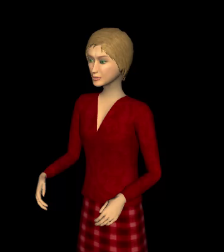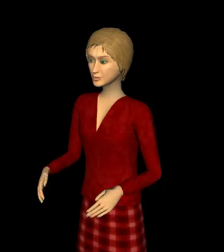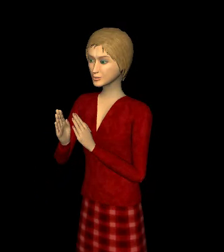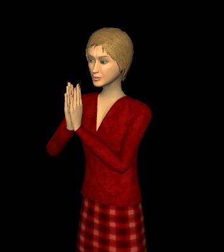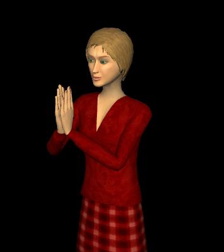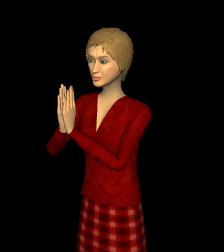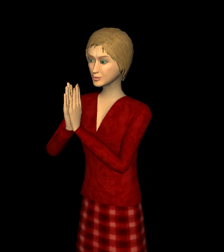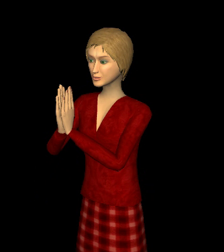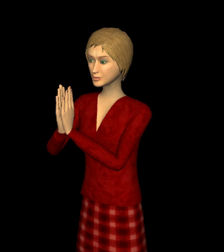يتوسل